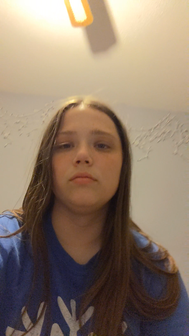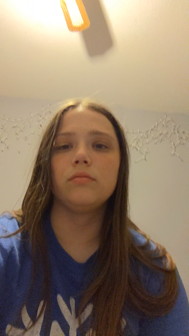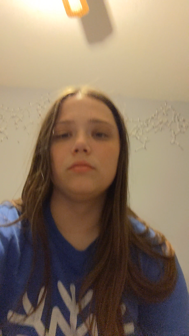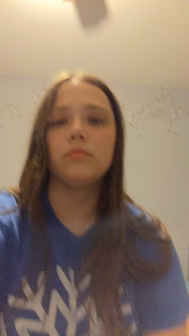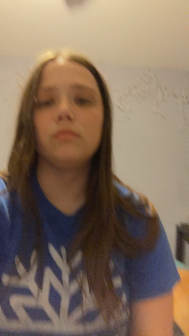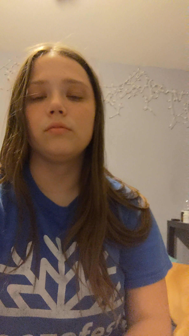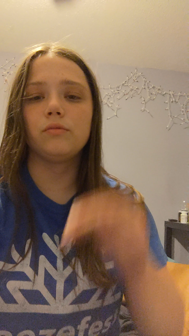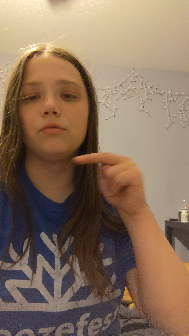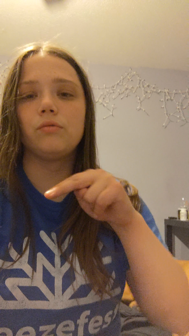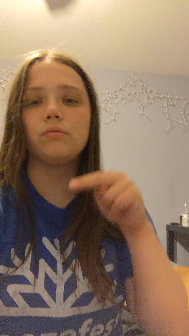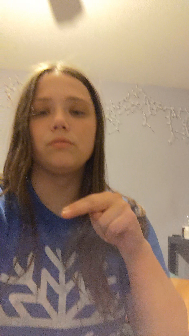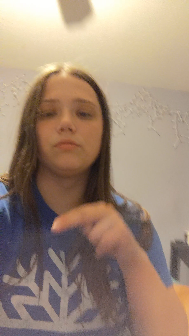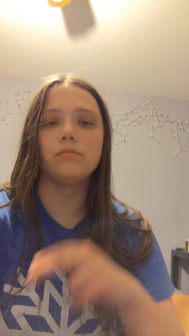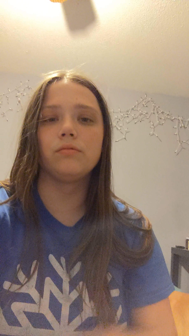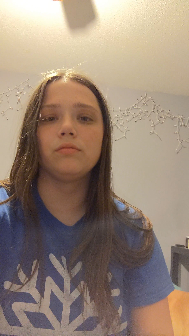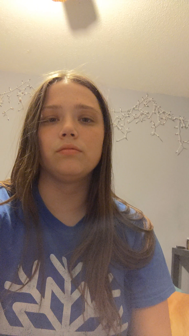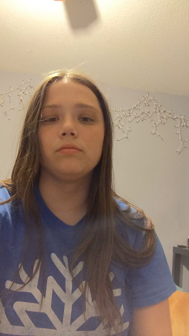nurse